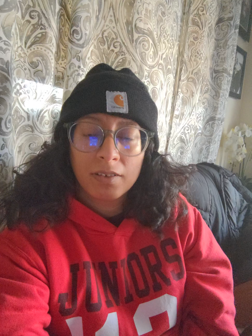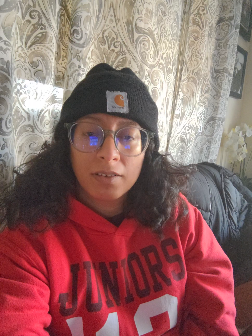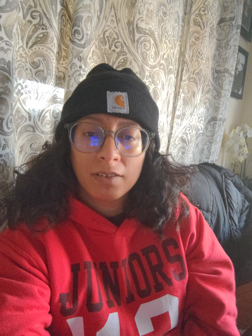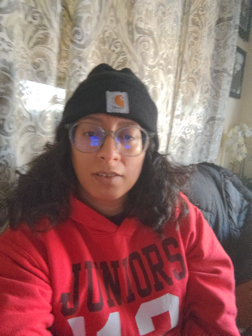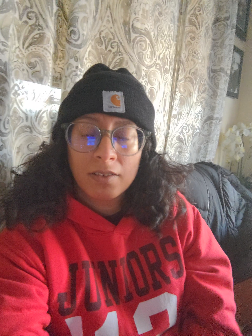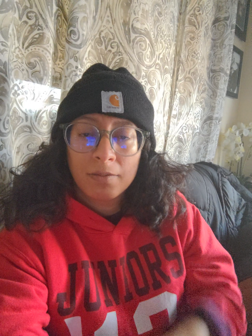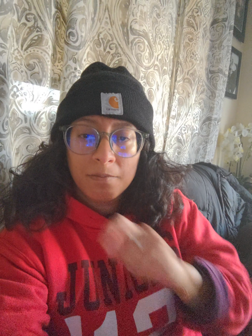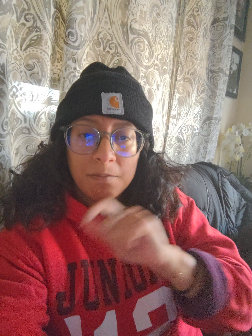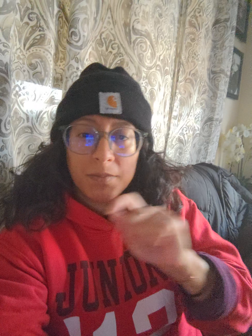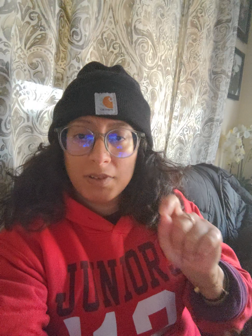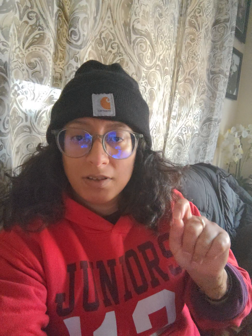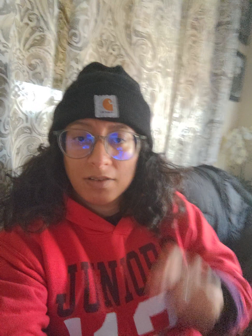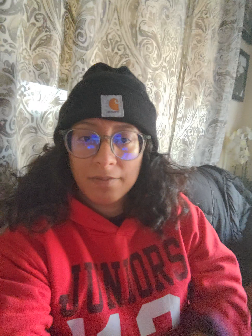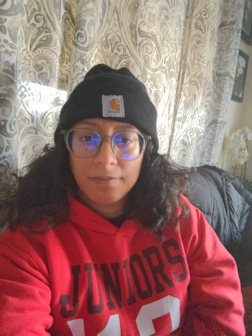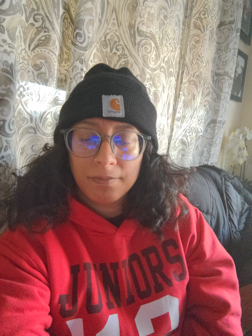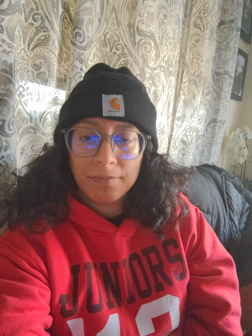pen